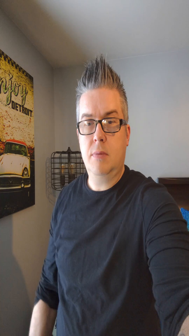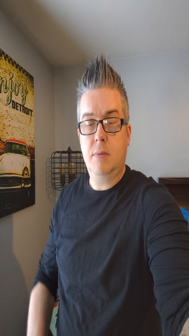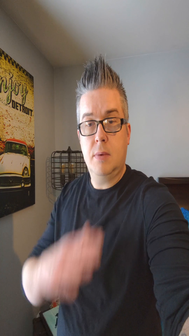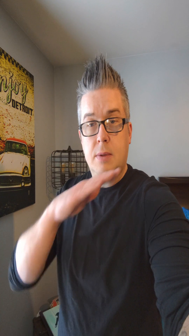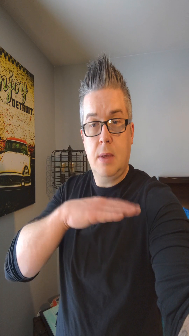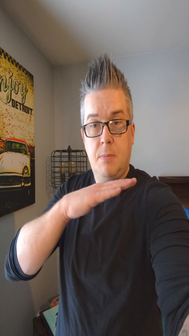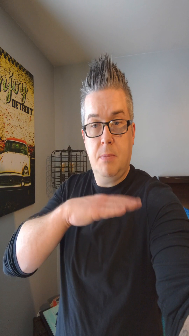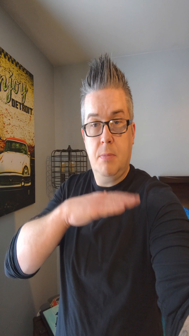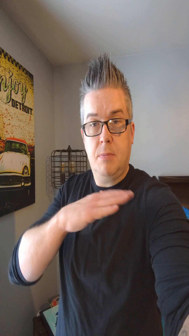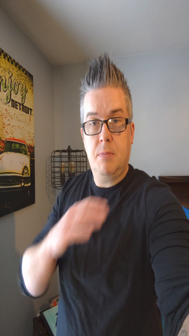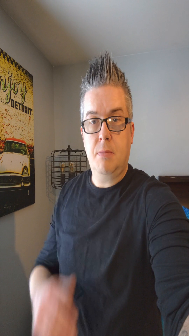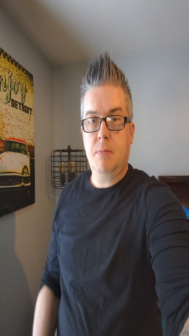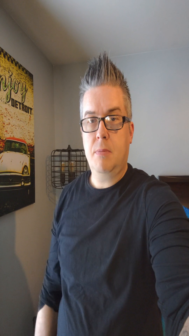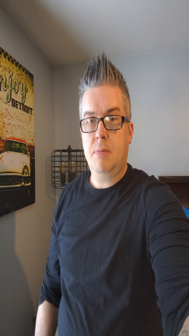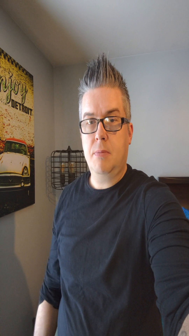table